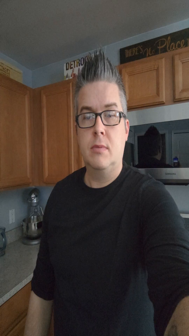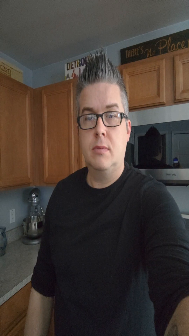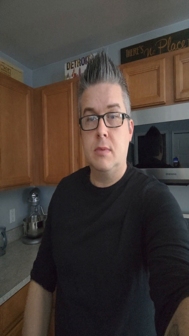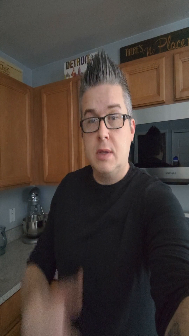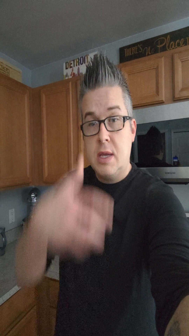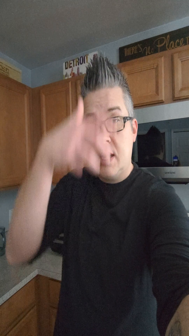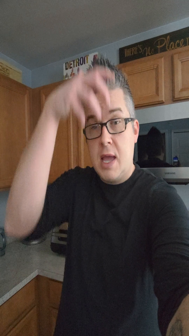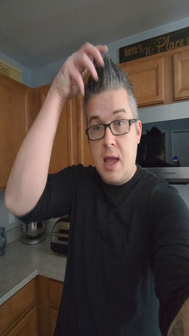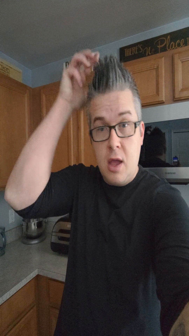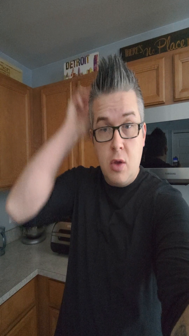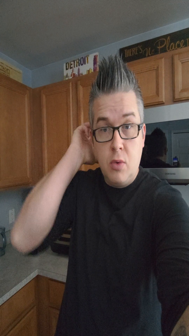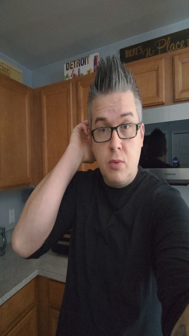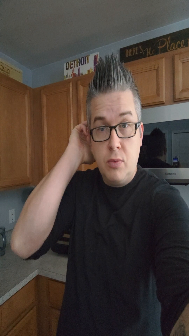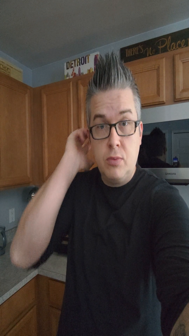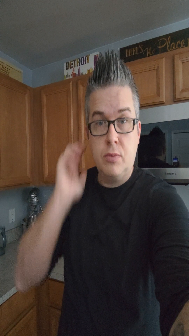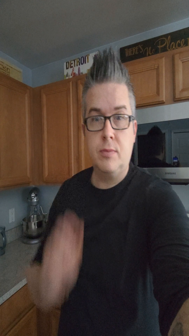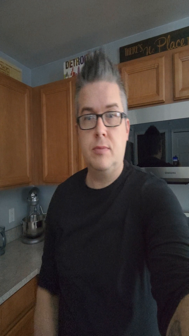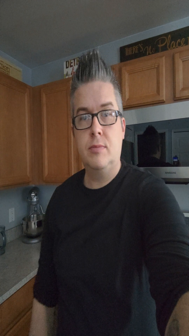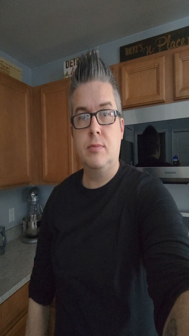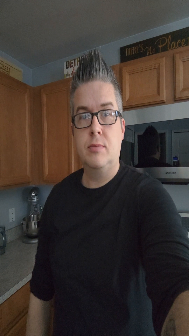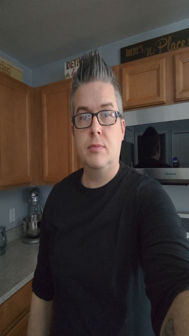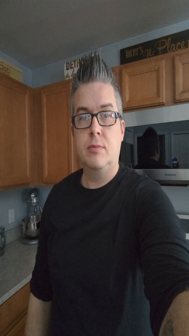lion